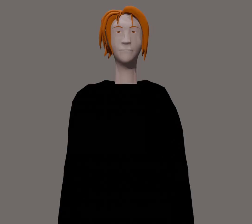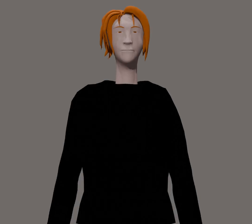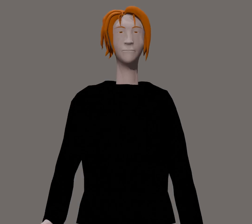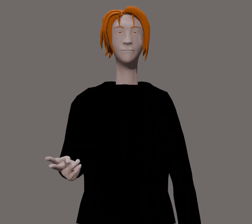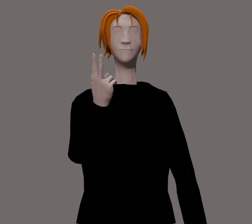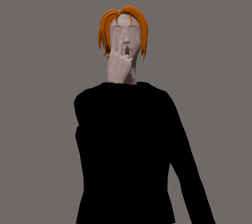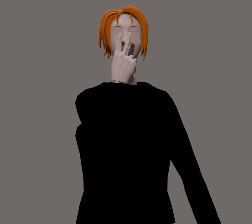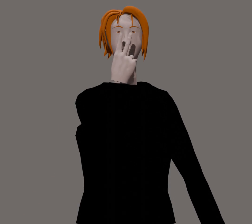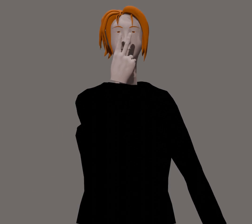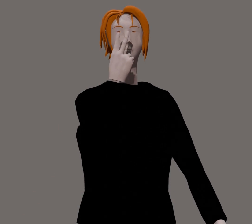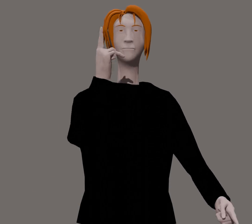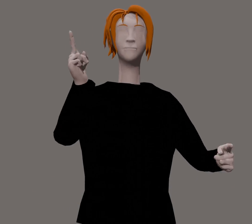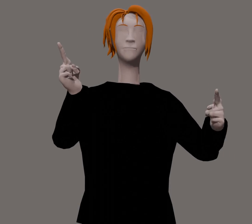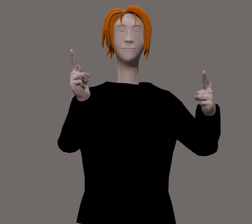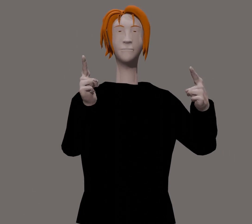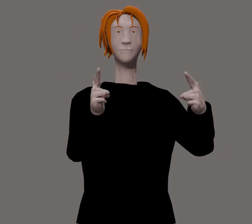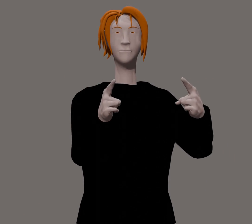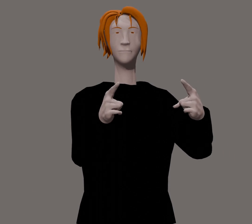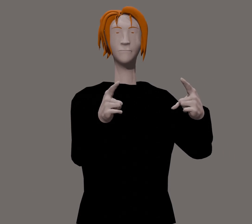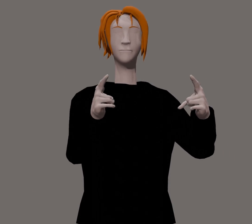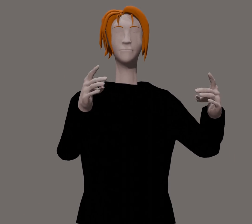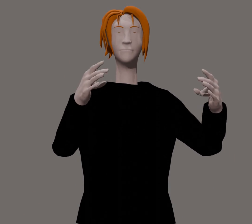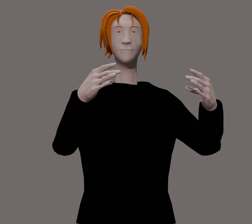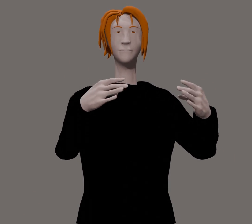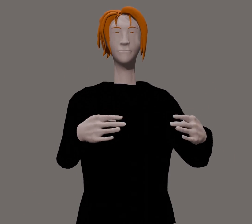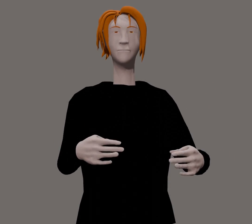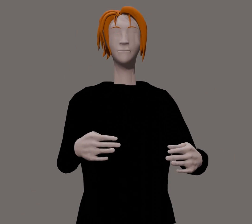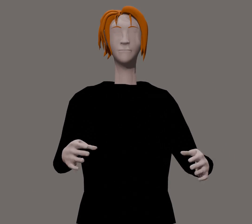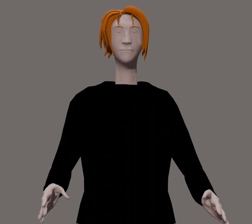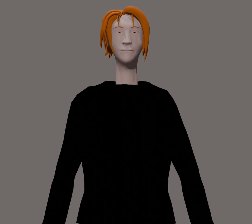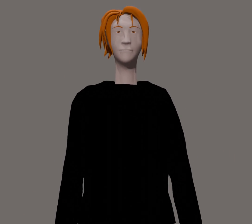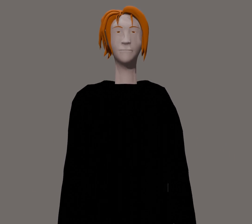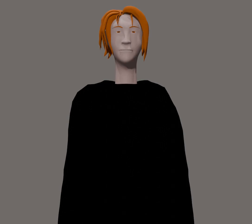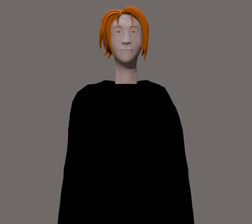Cigarette Butt